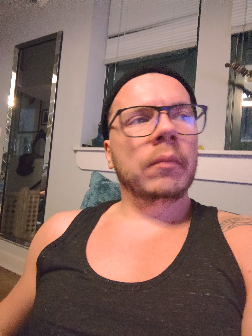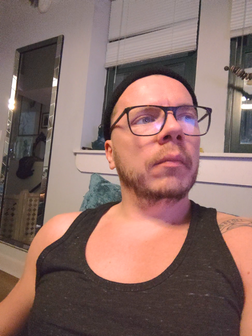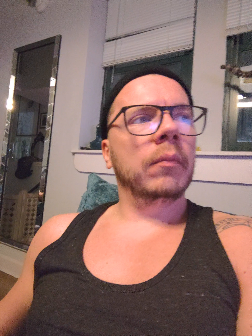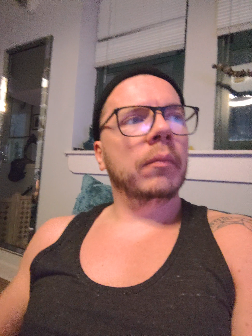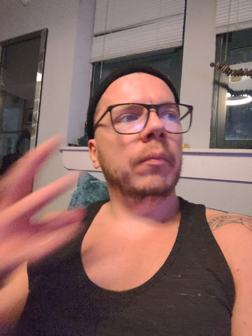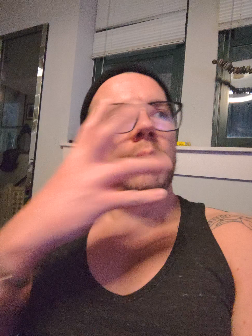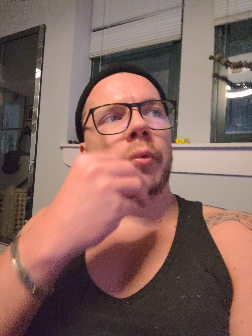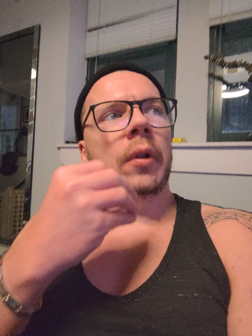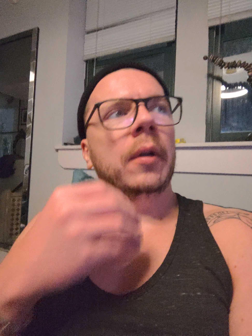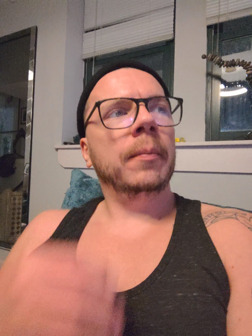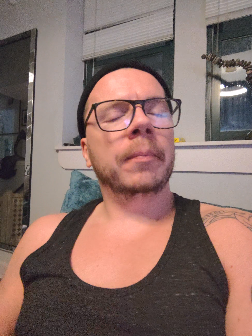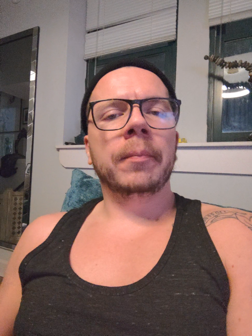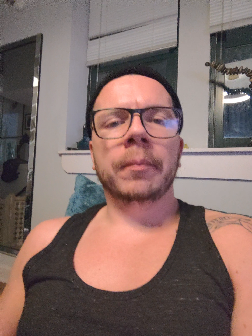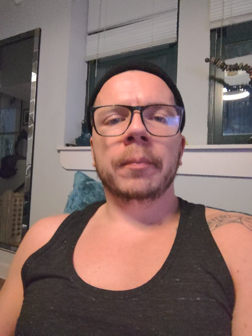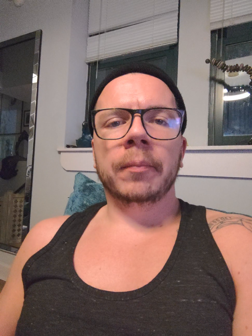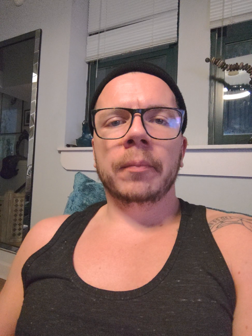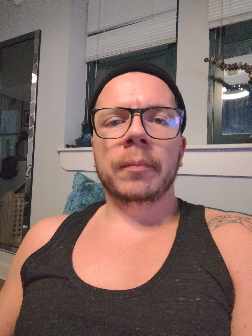pretty